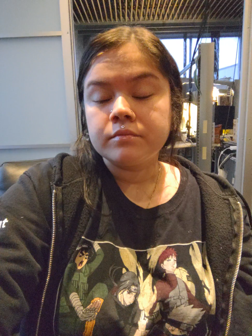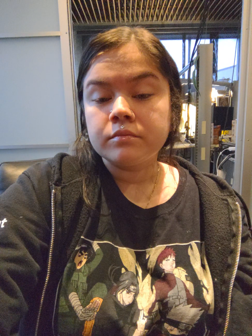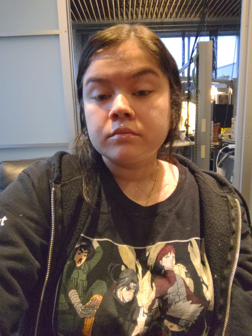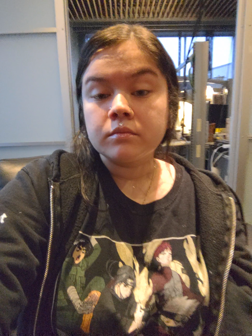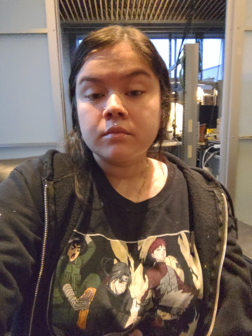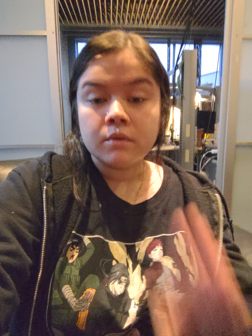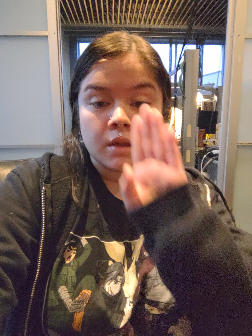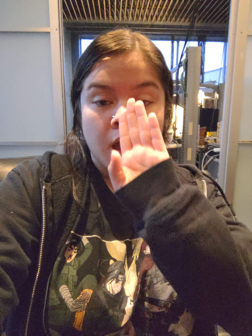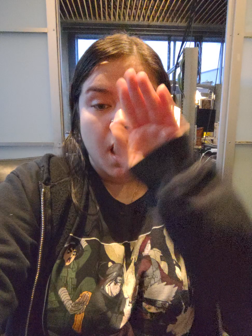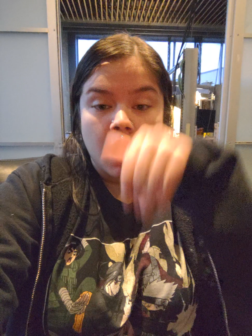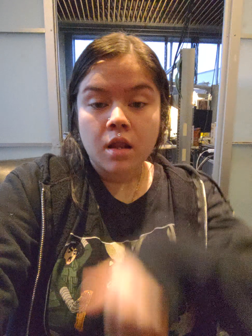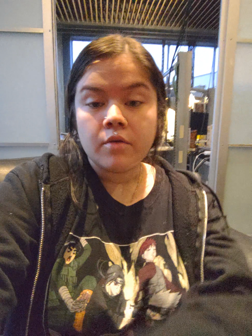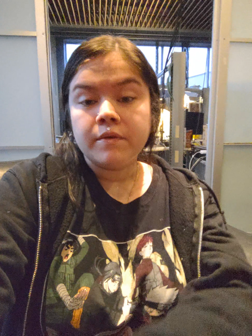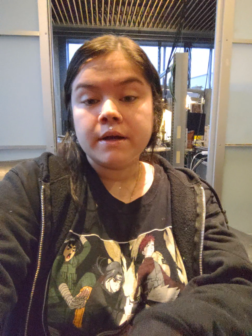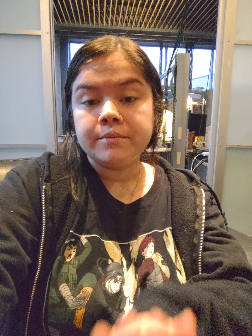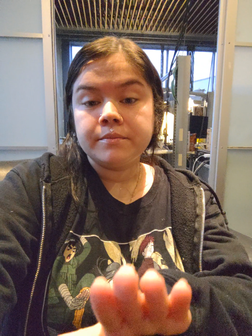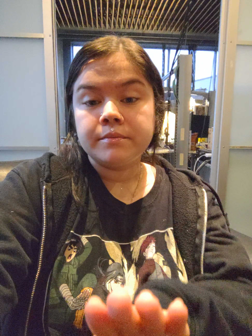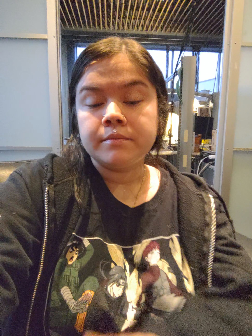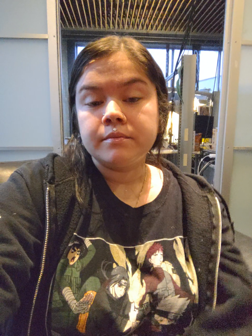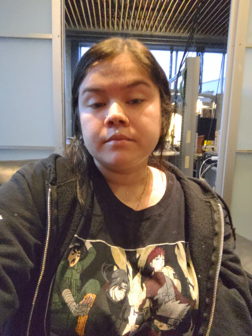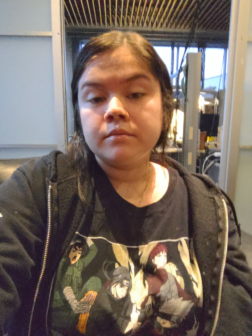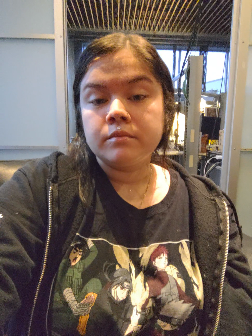elephant